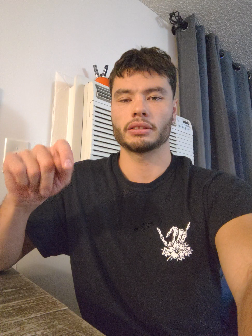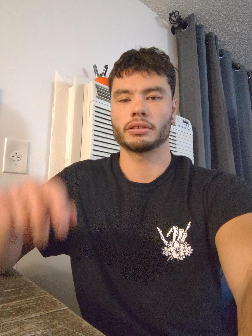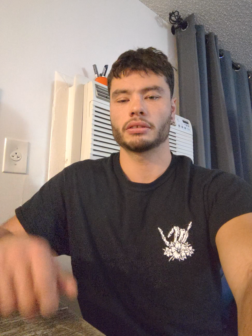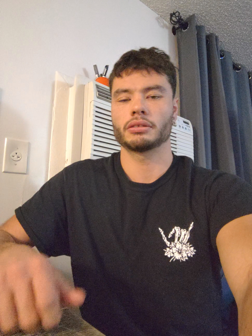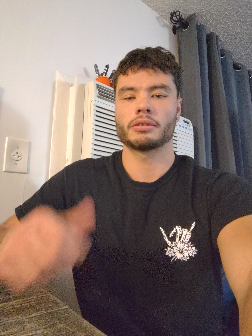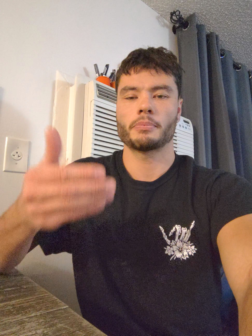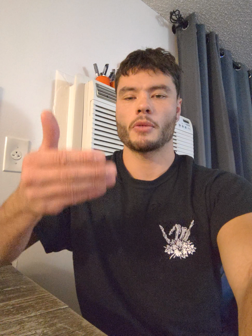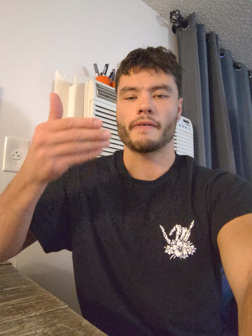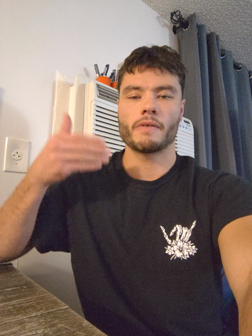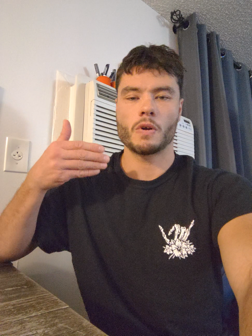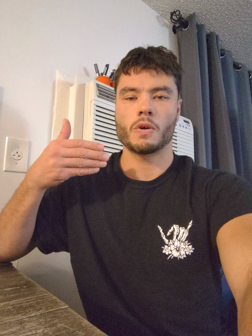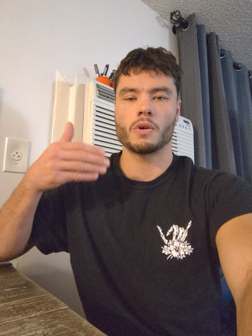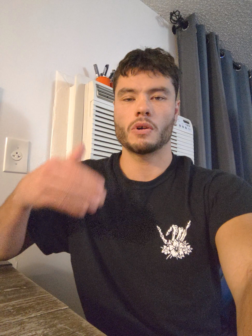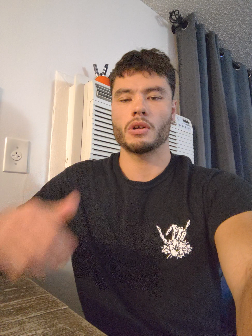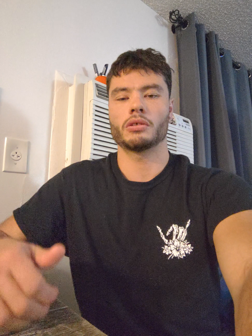before